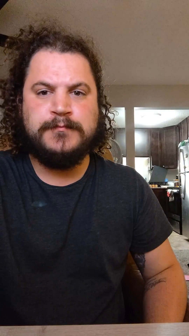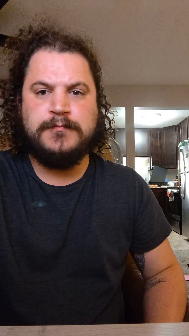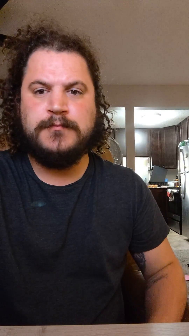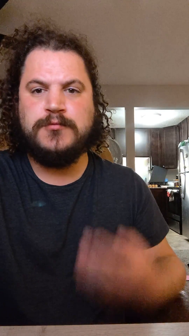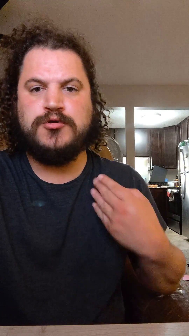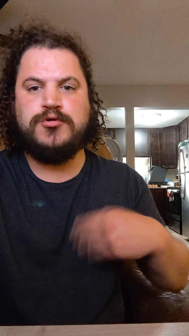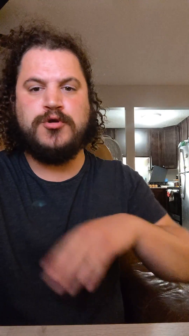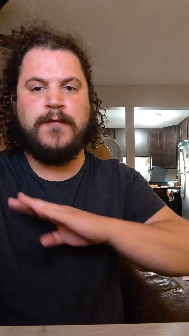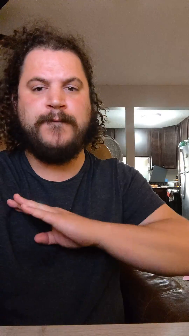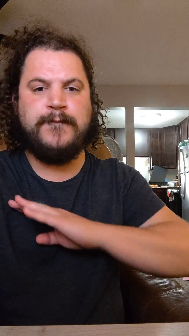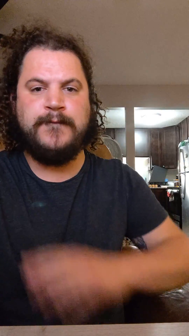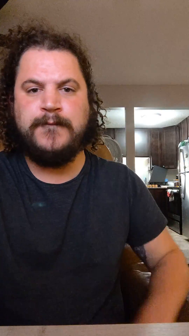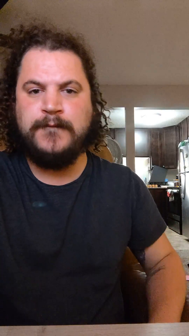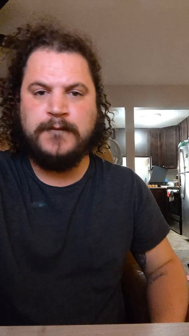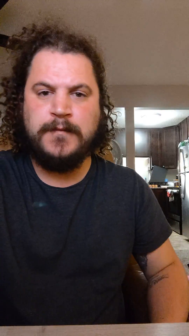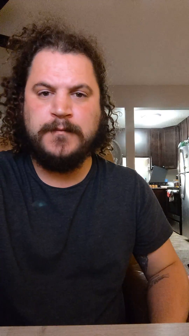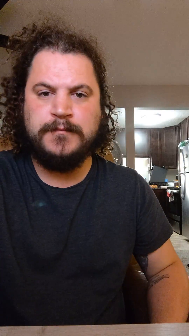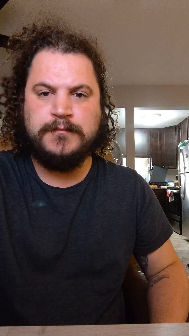scarf